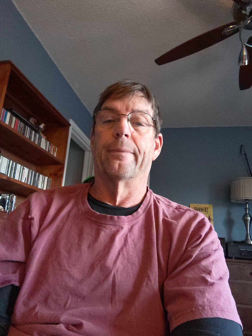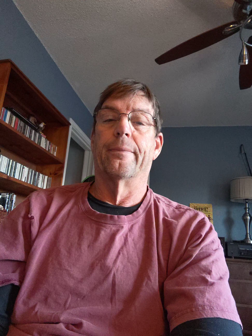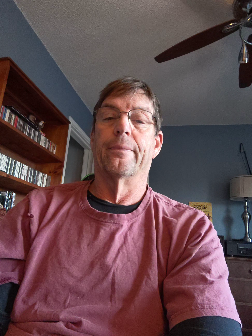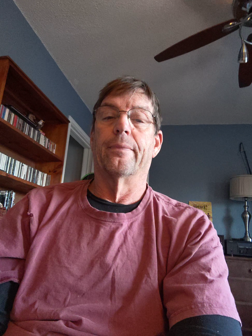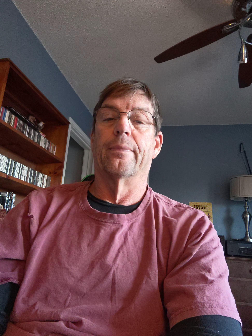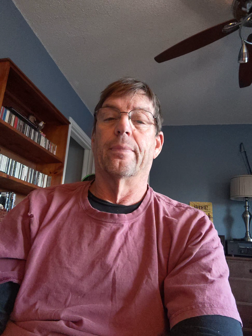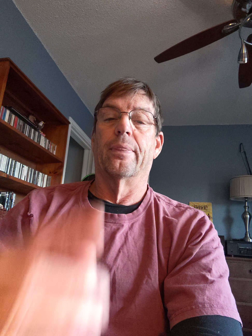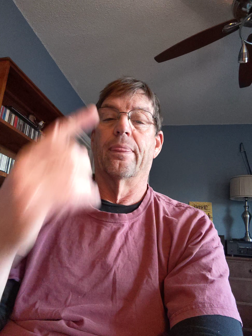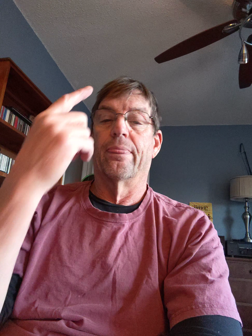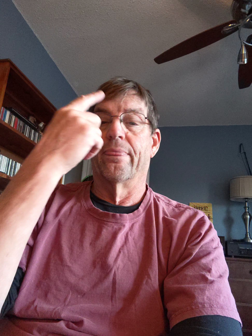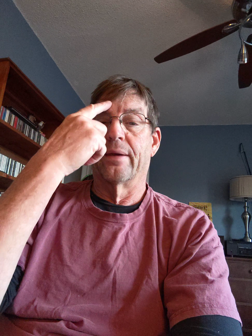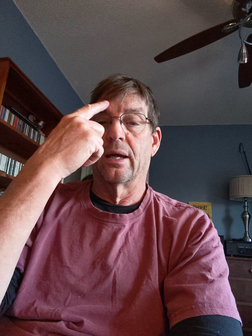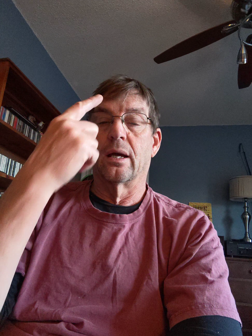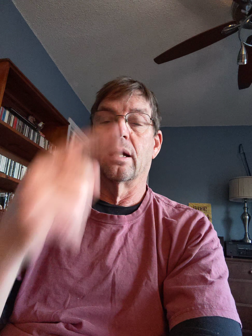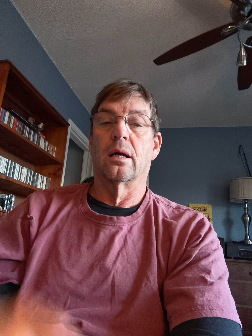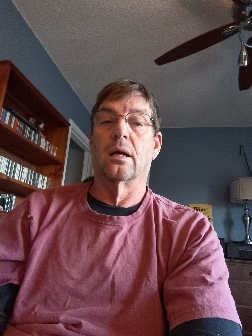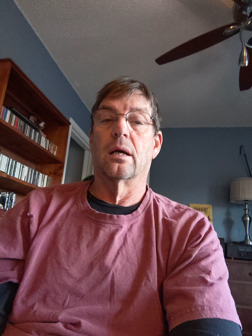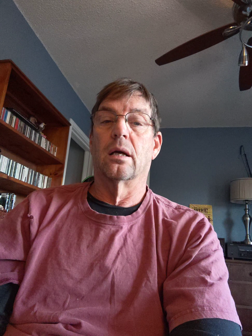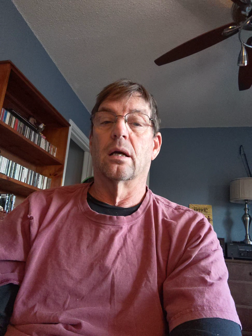think